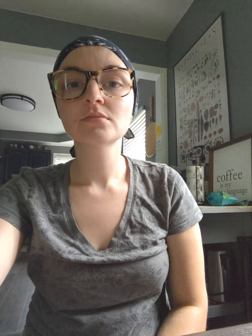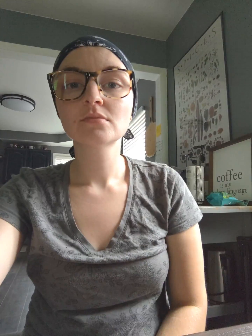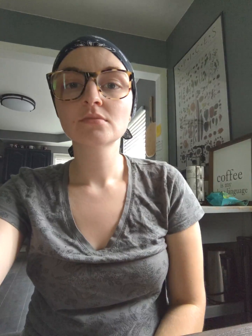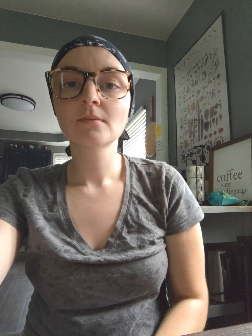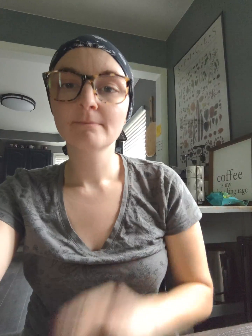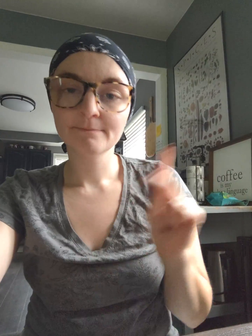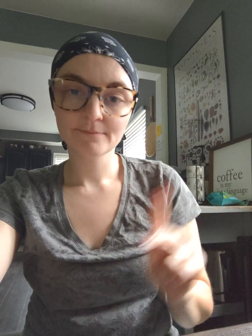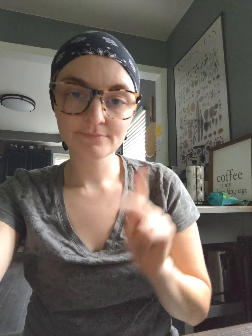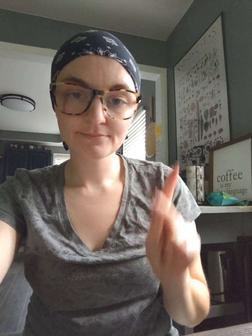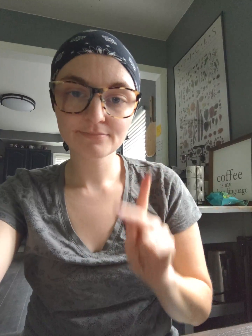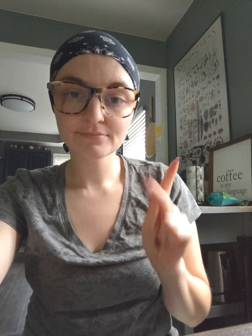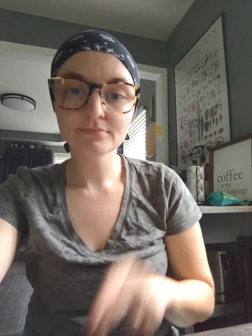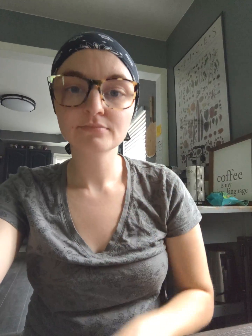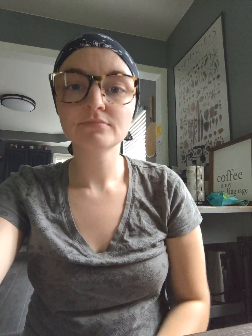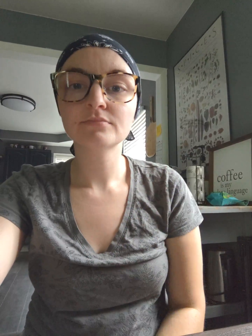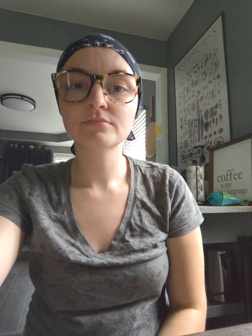people